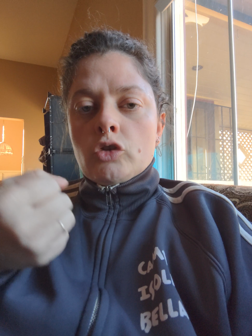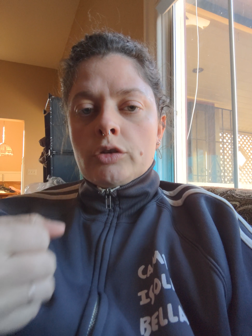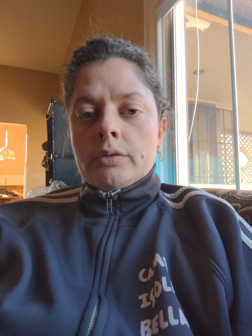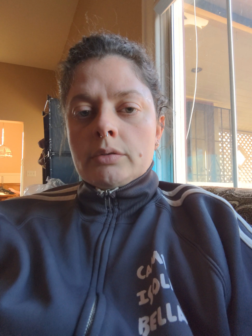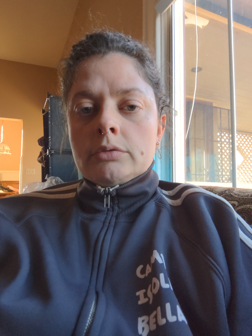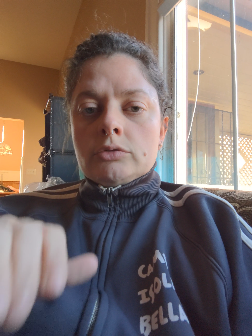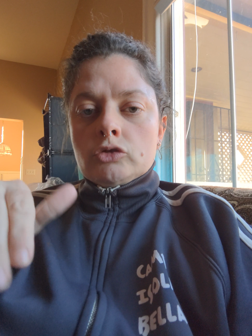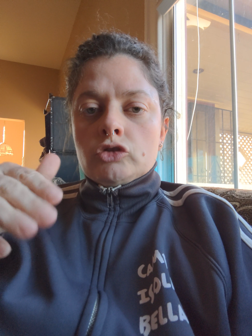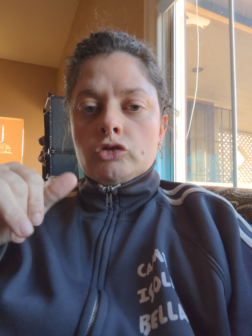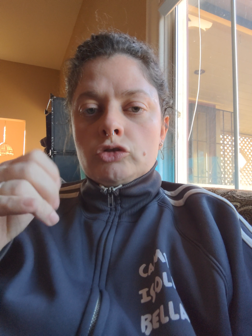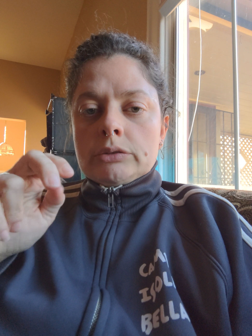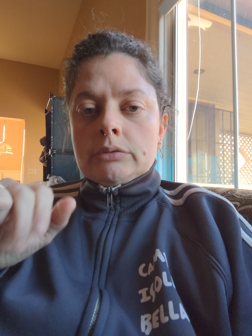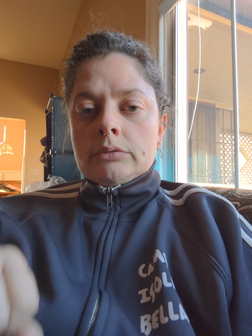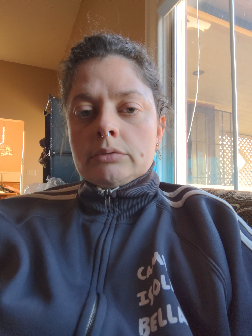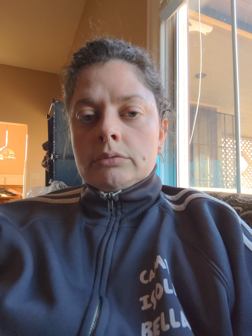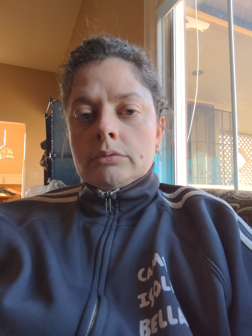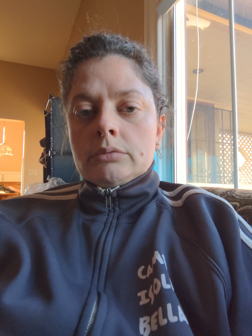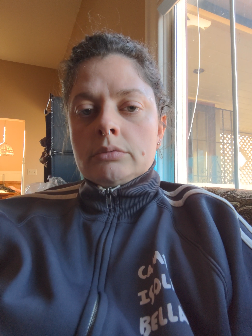jeans